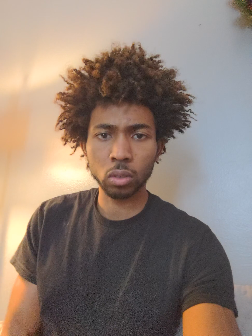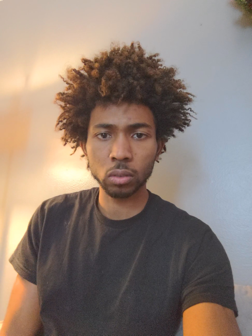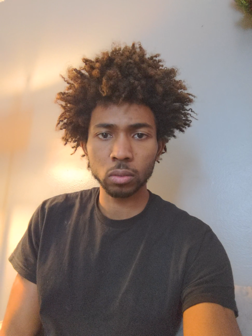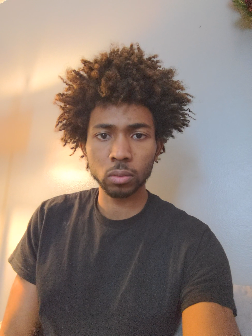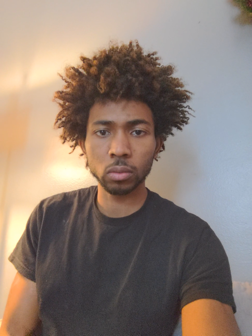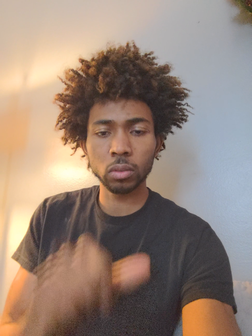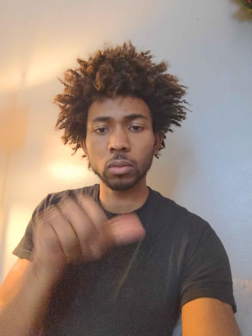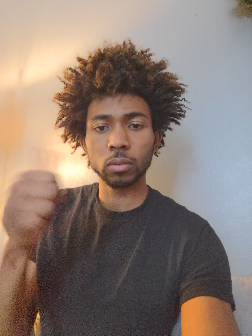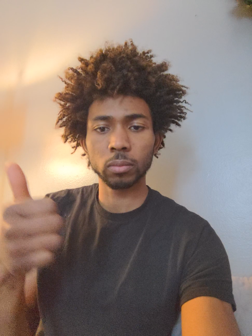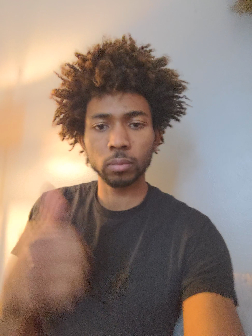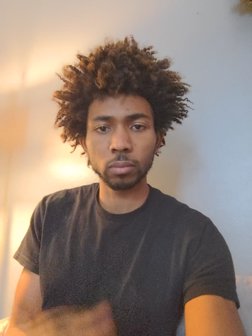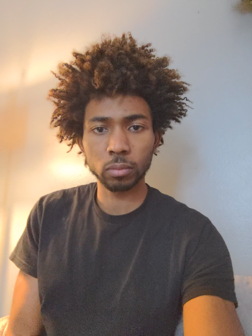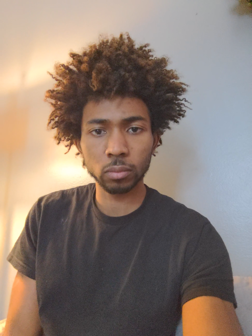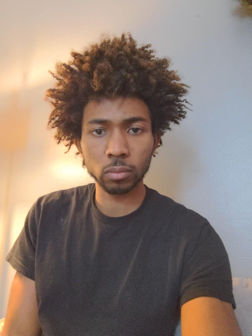another